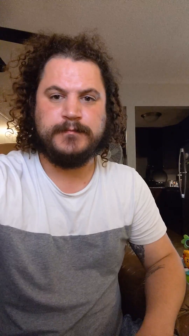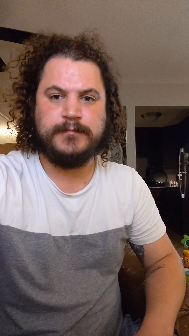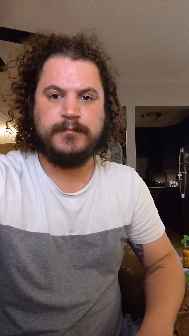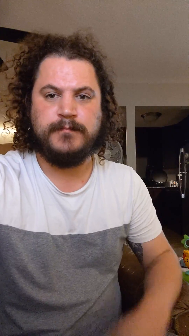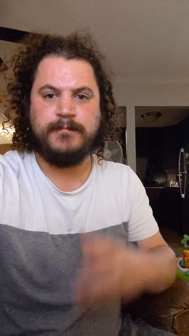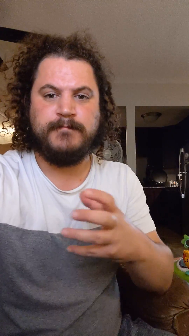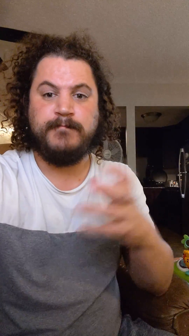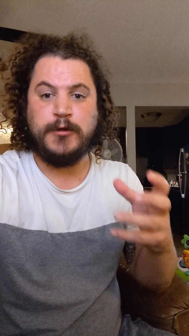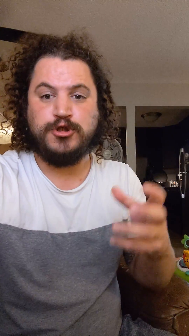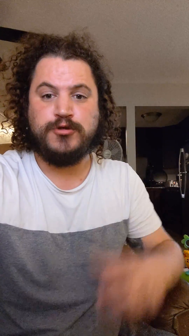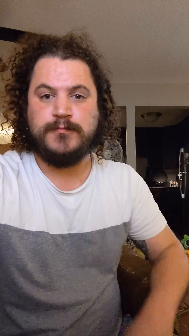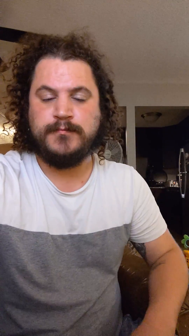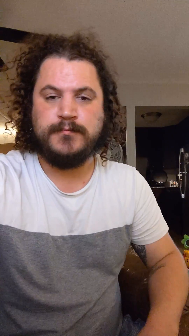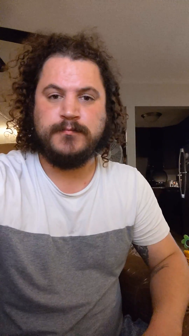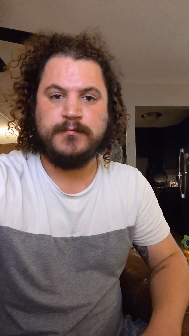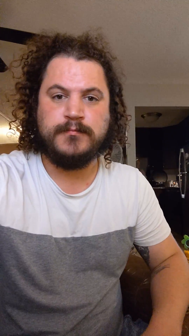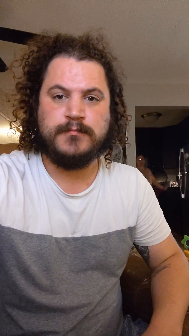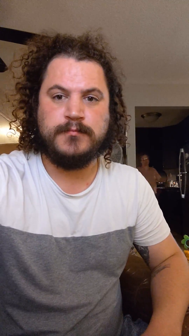much